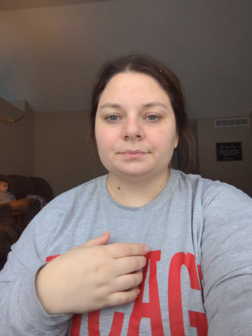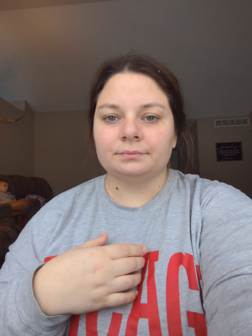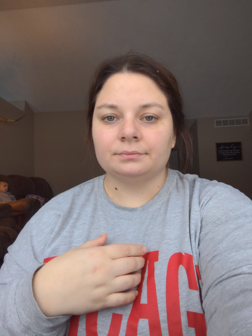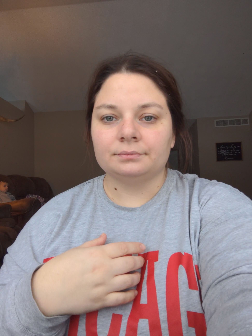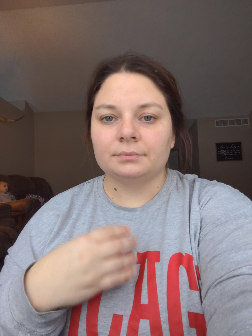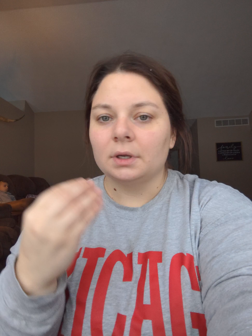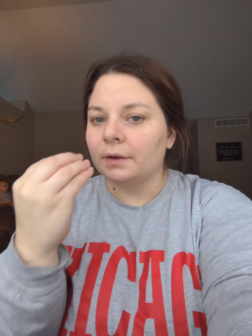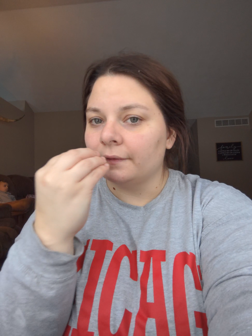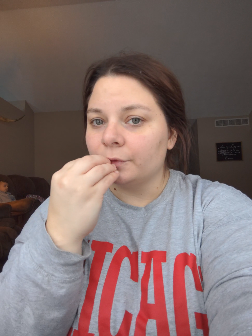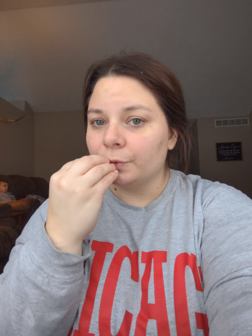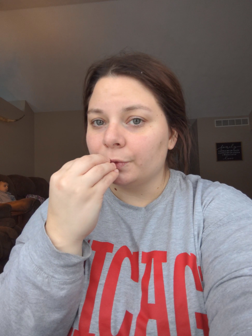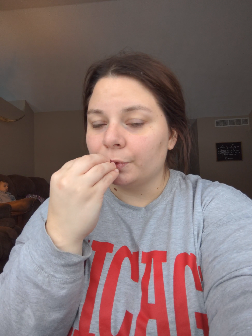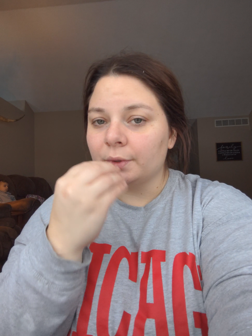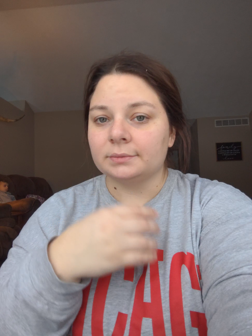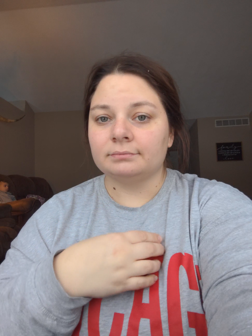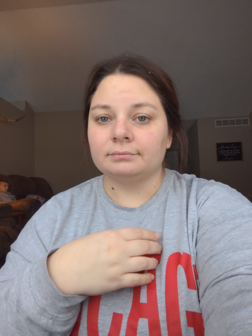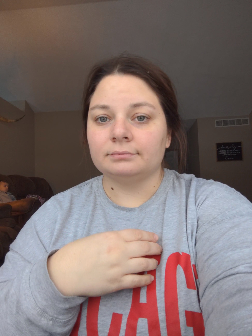food